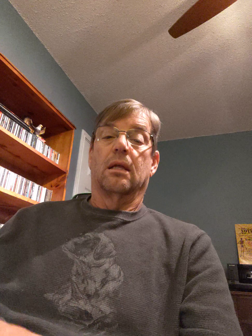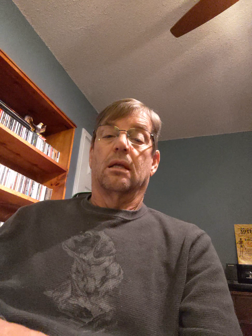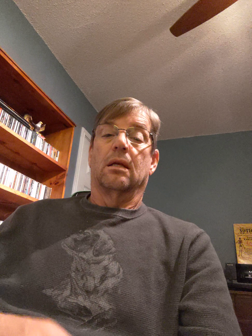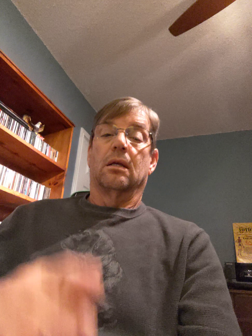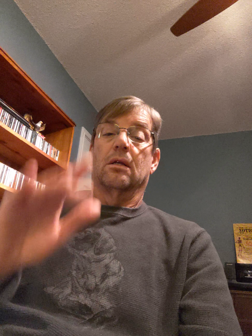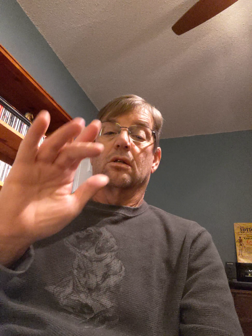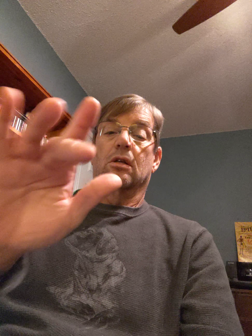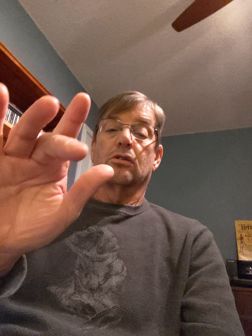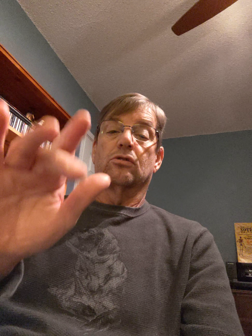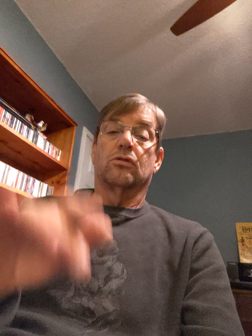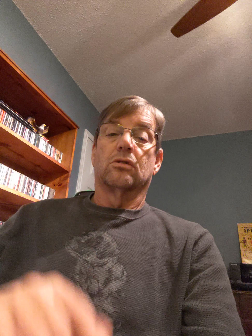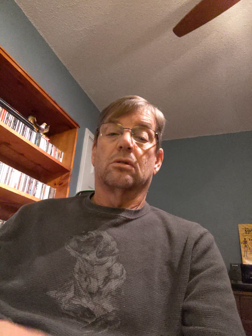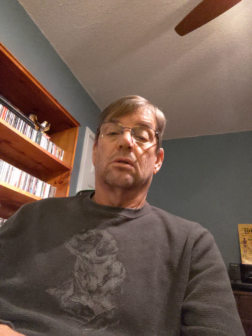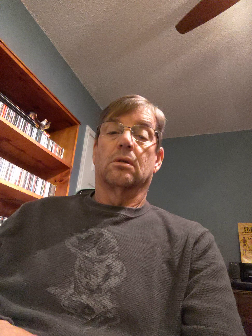touch